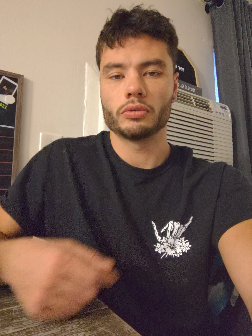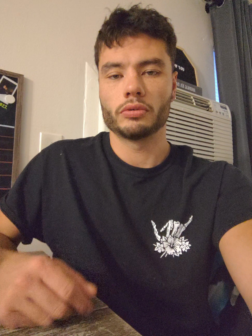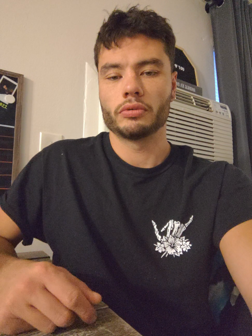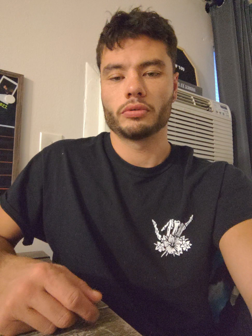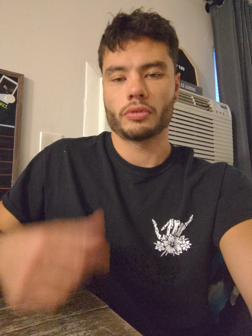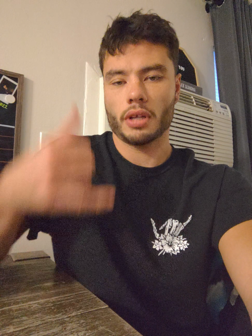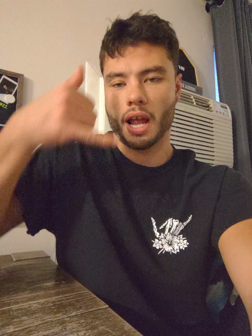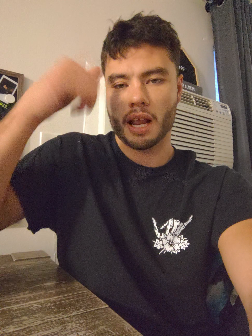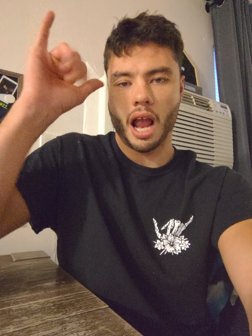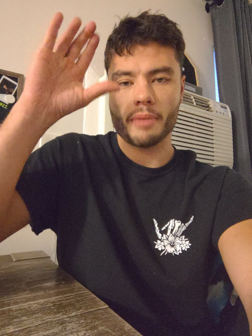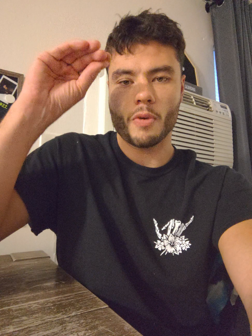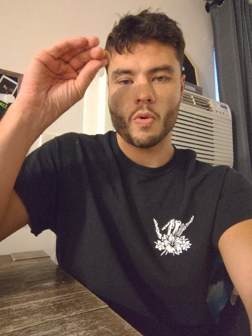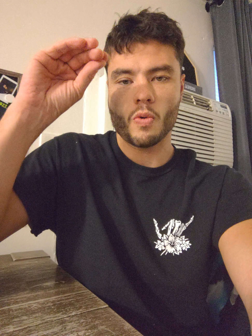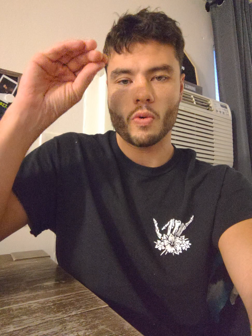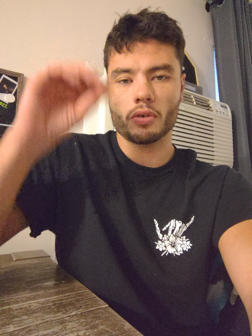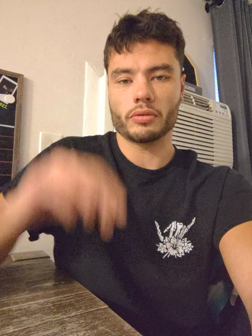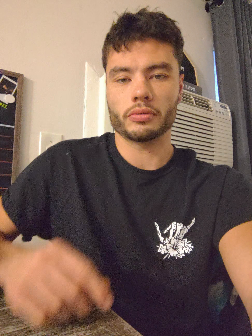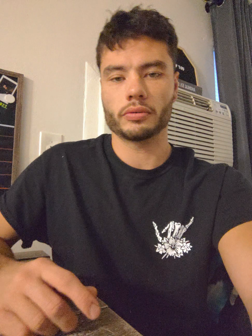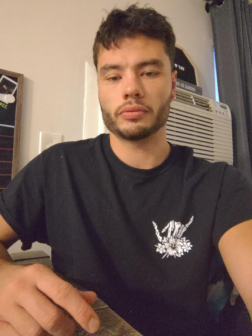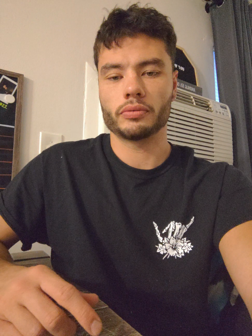cowboy